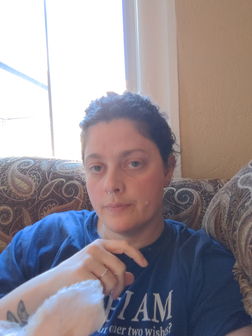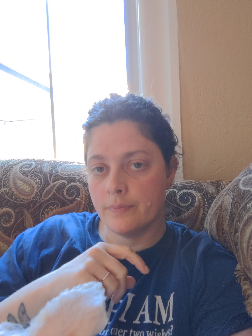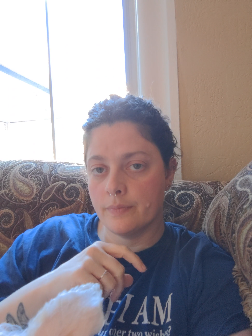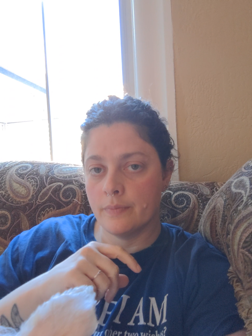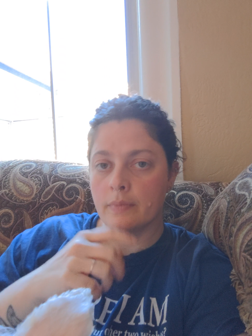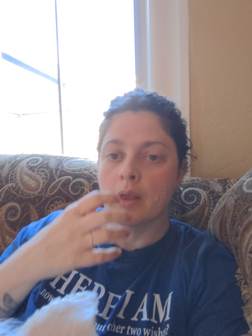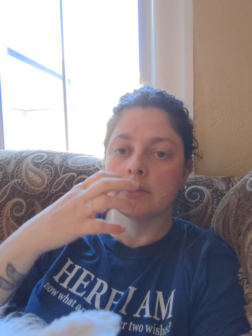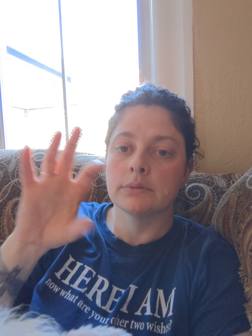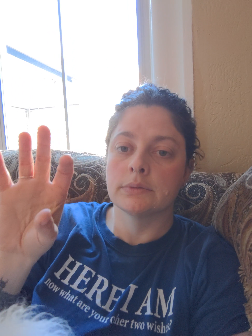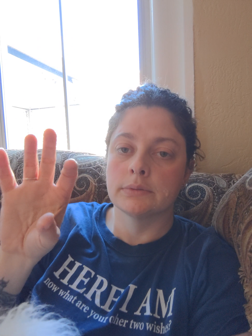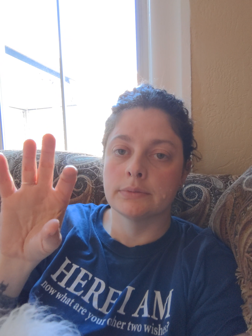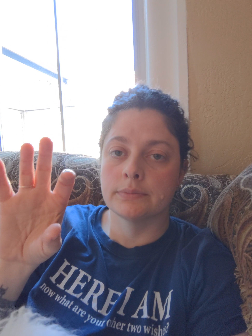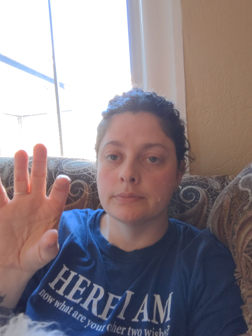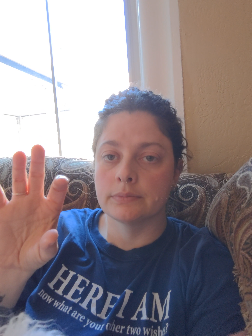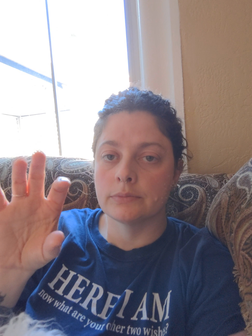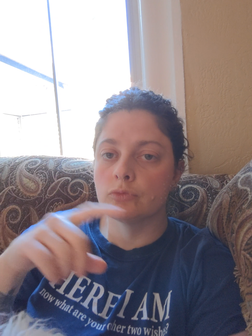hot